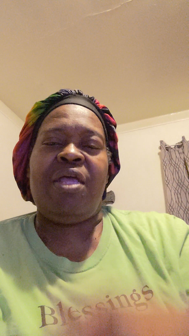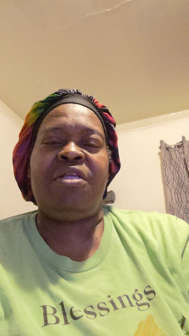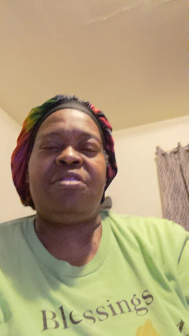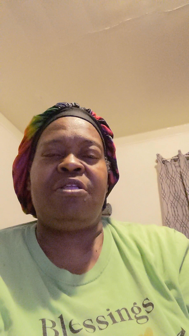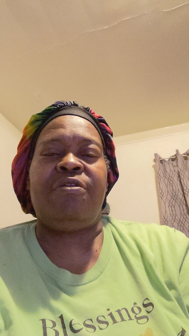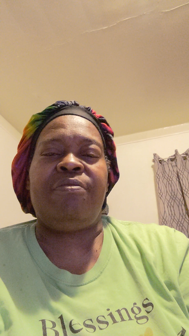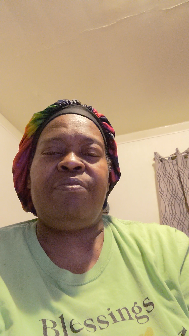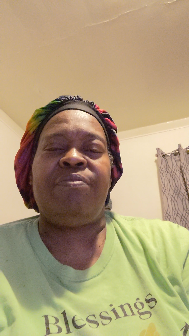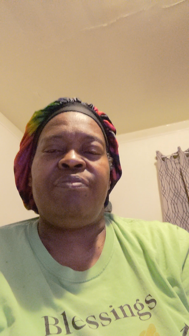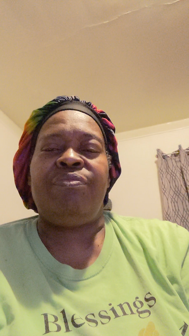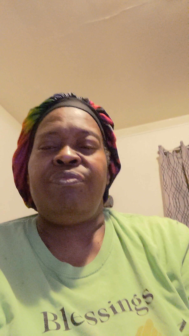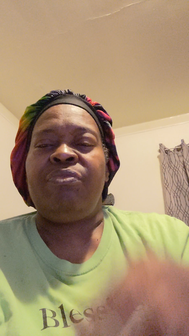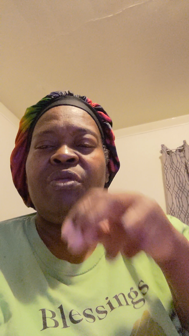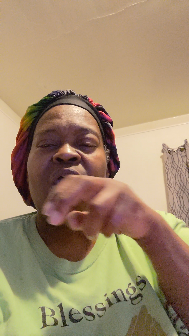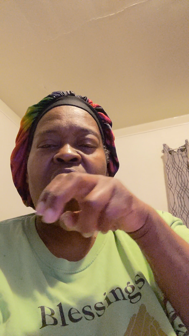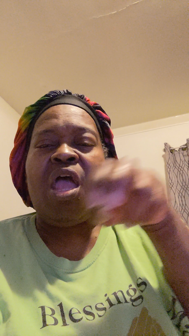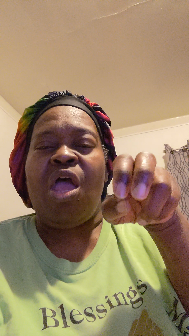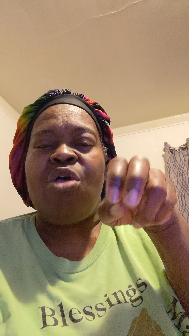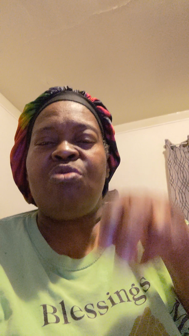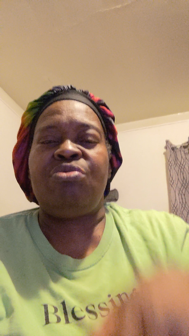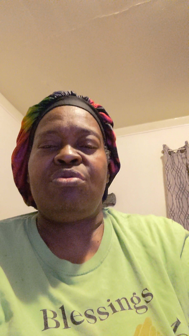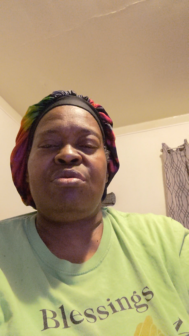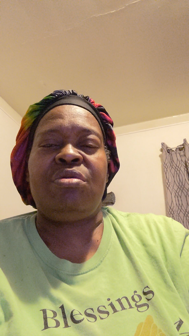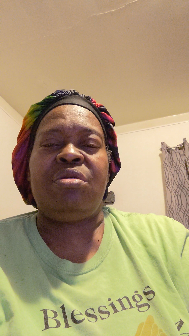porch